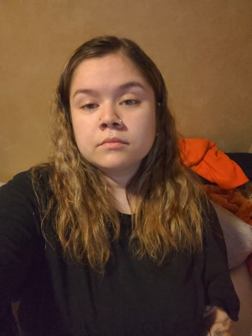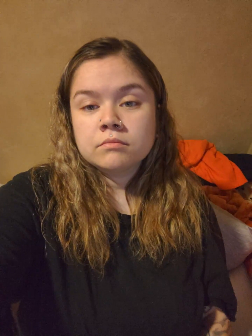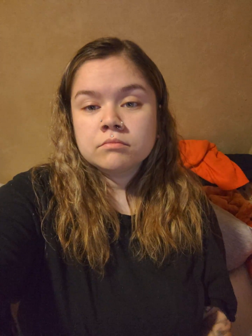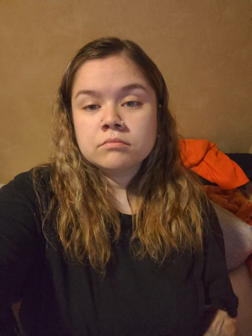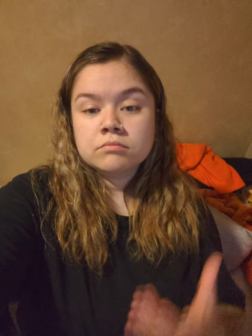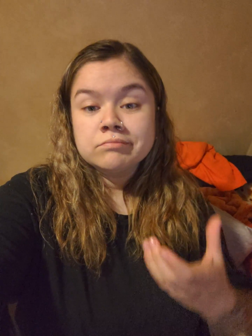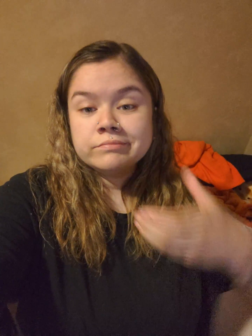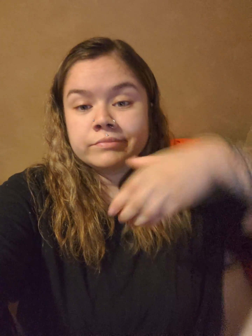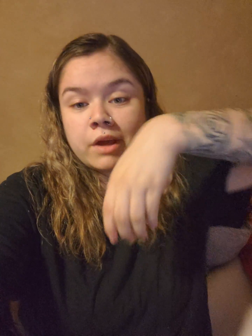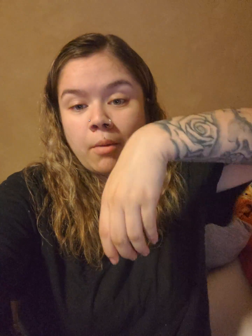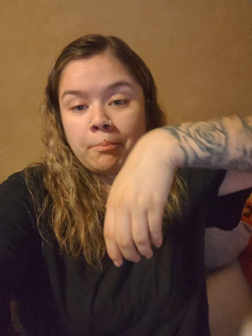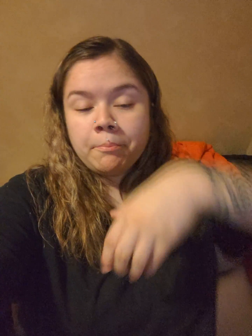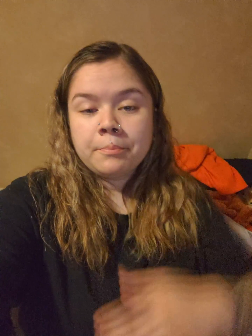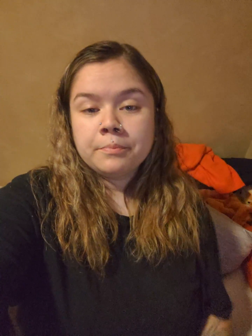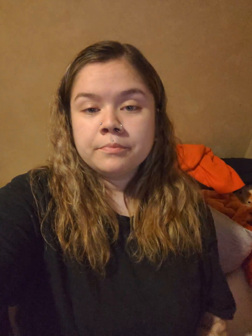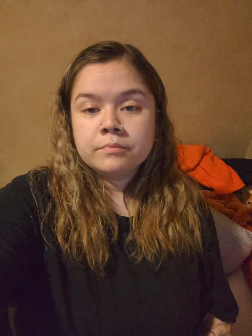dump